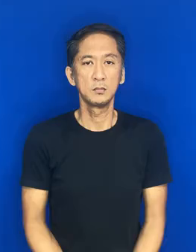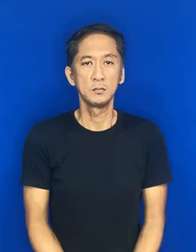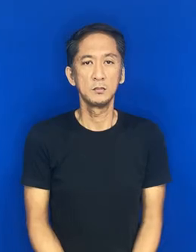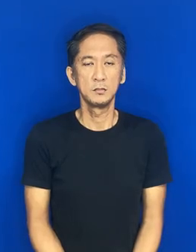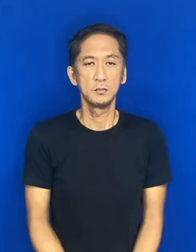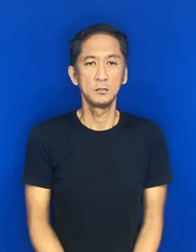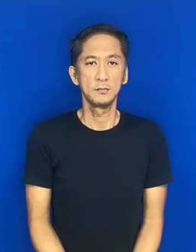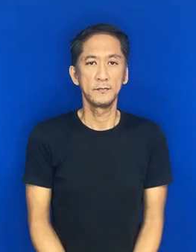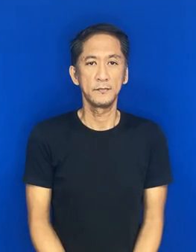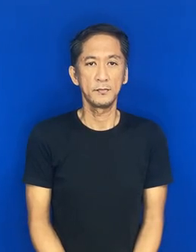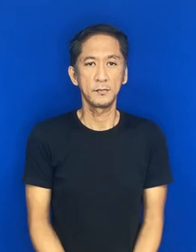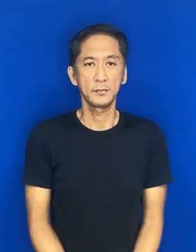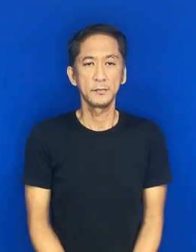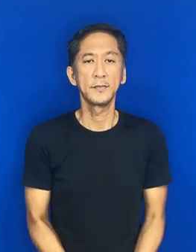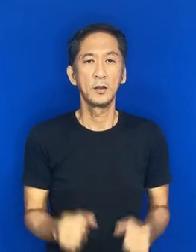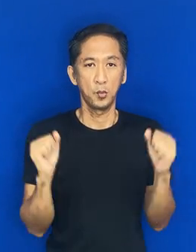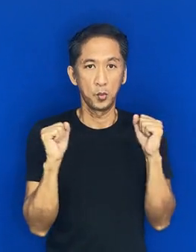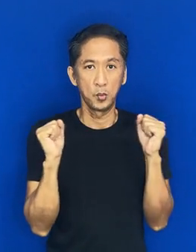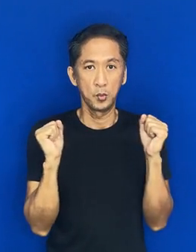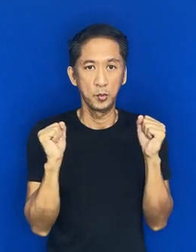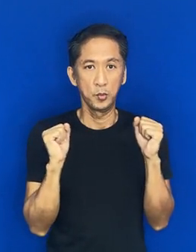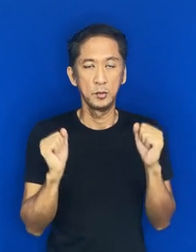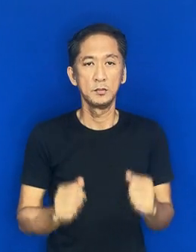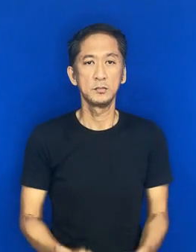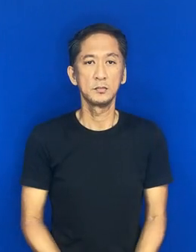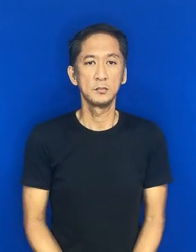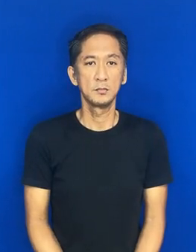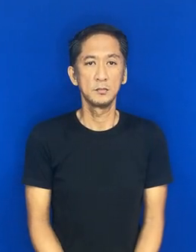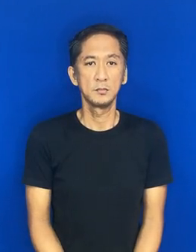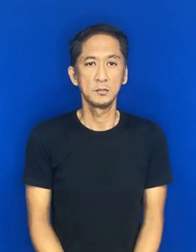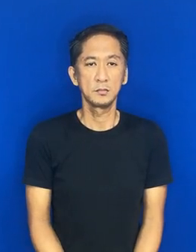cold